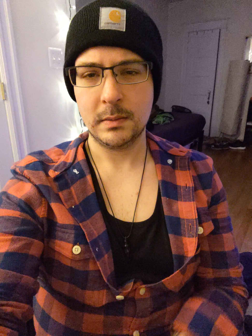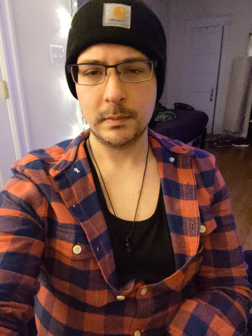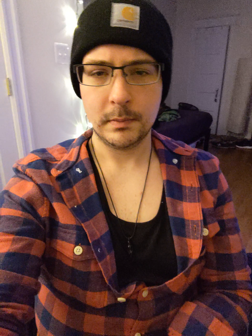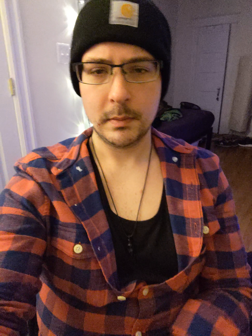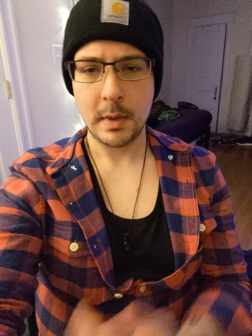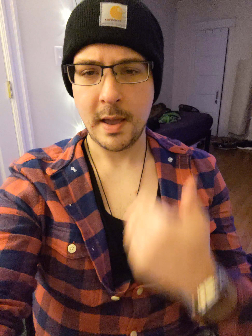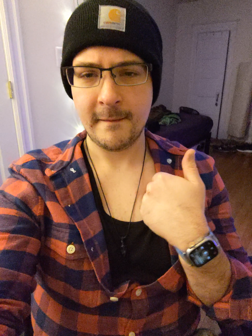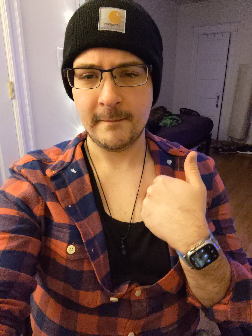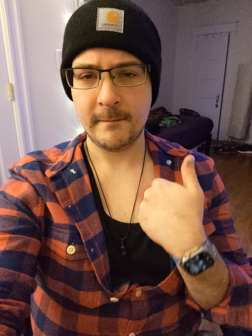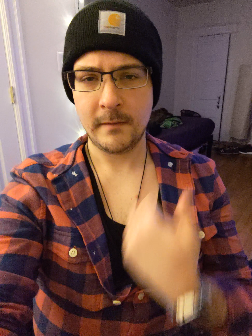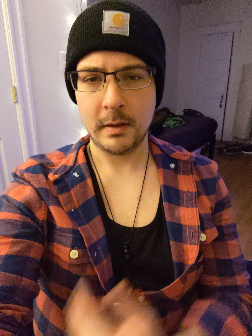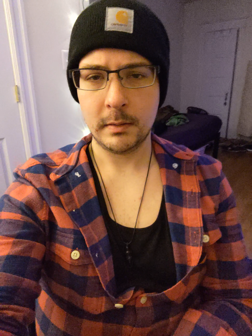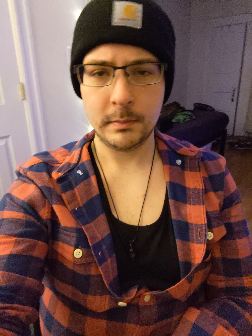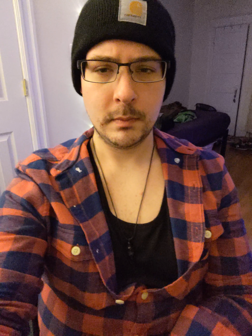have